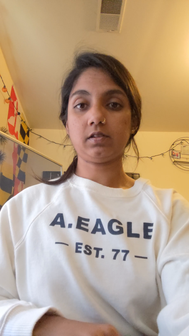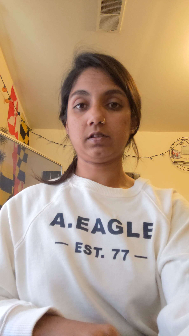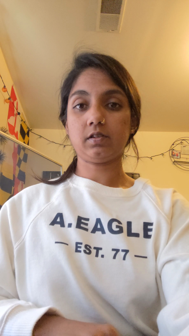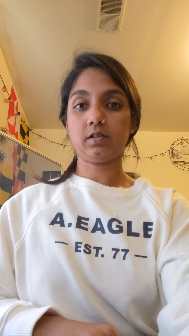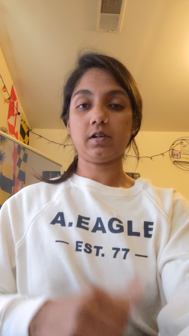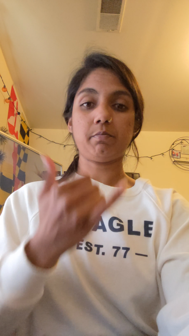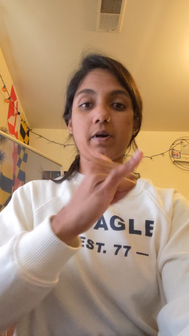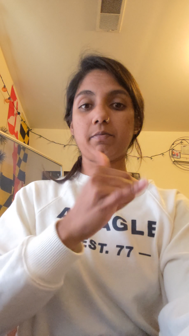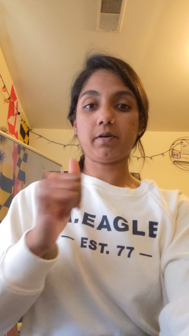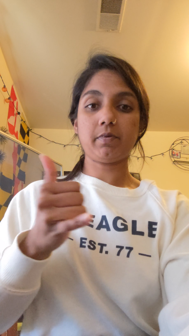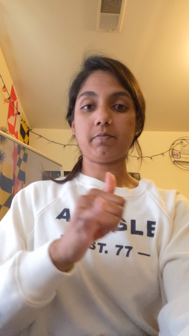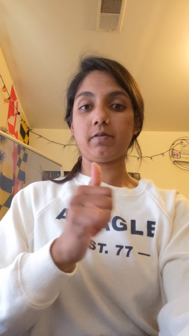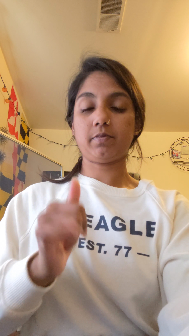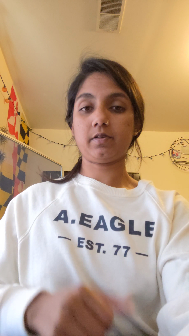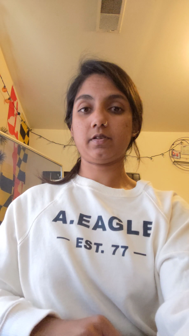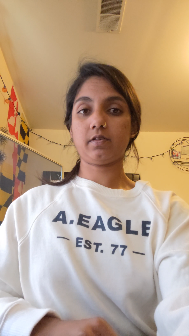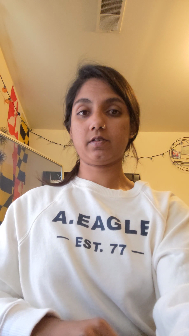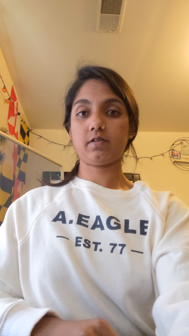play